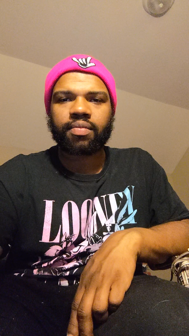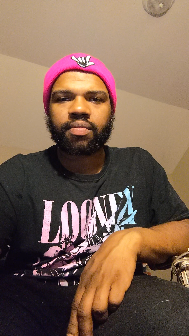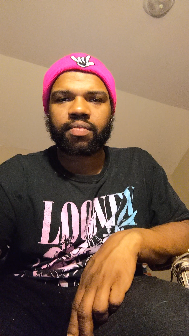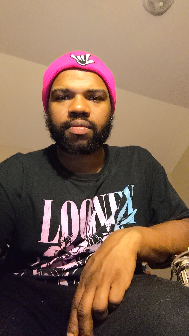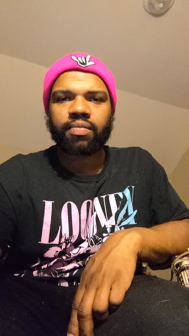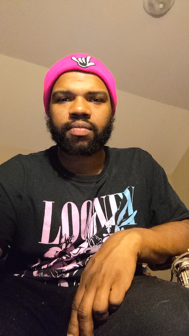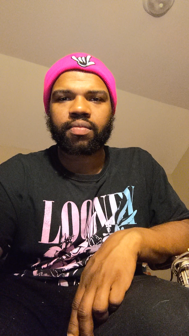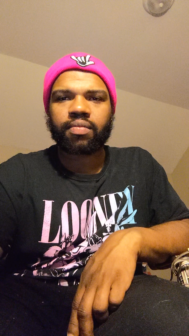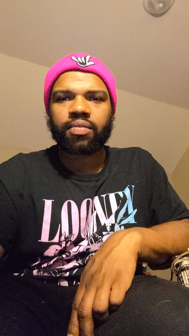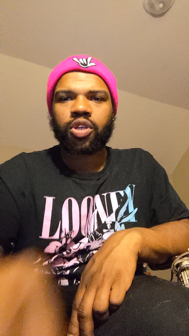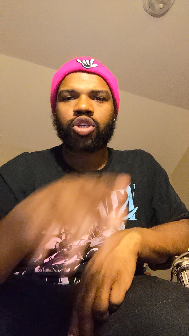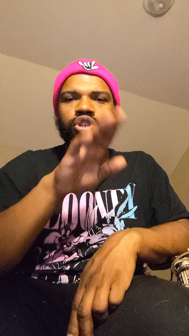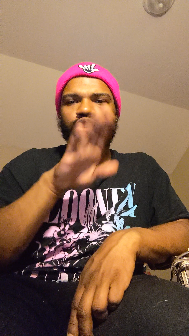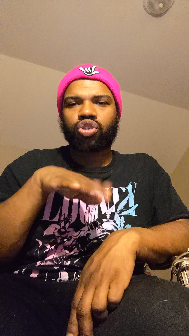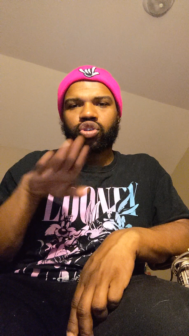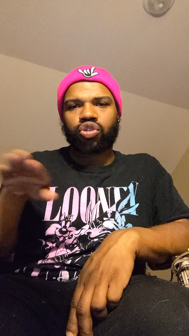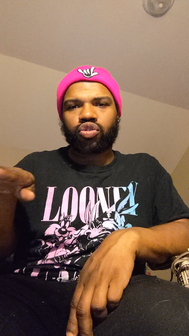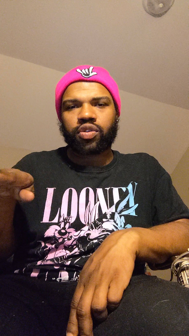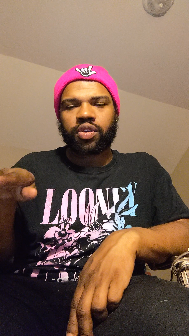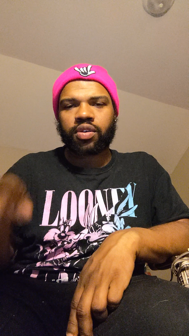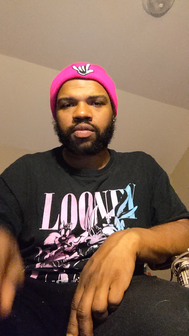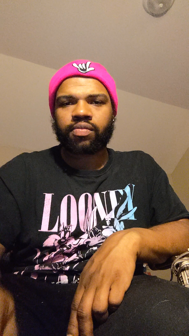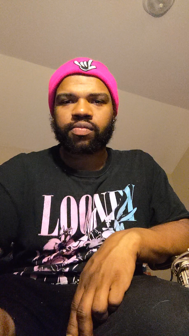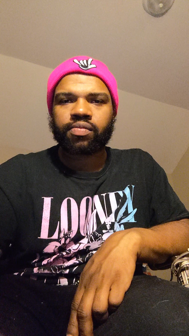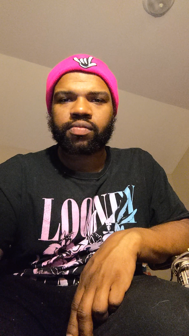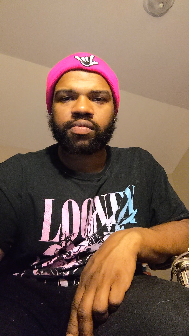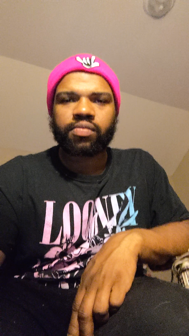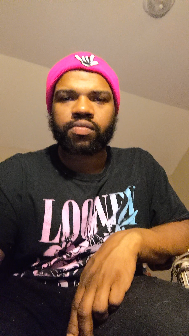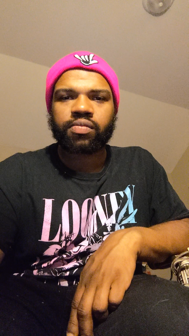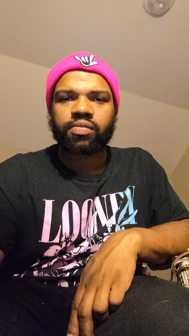children